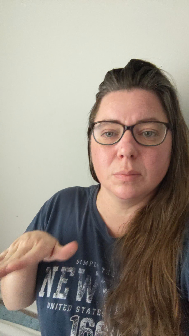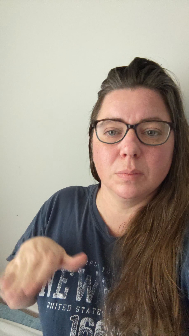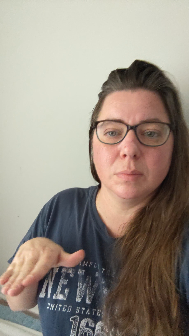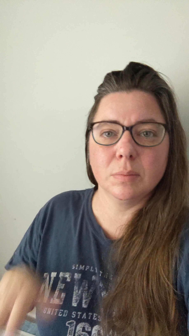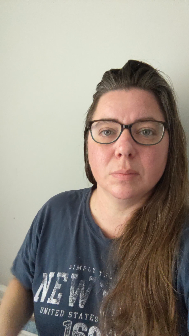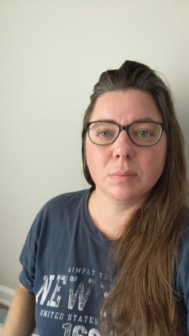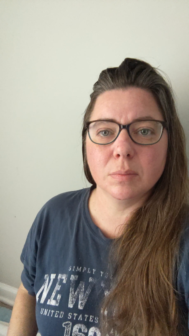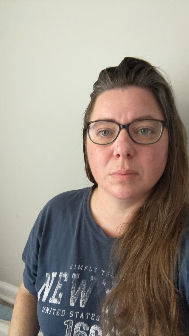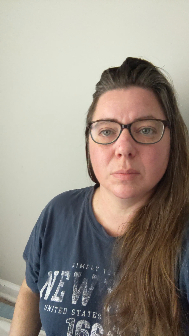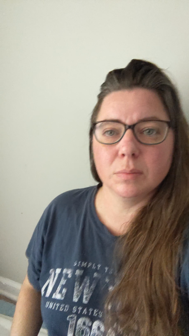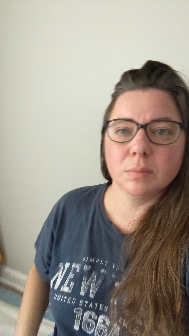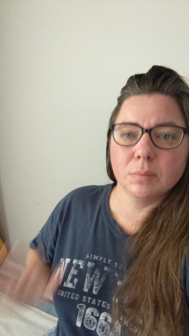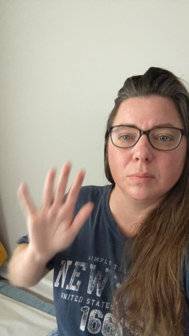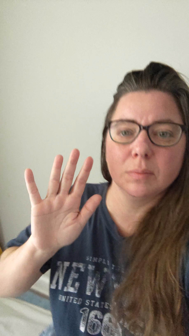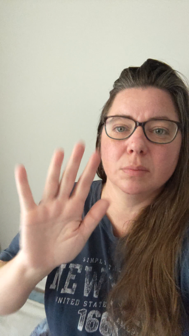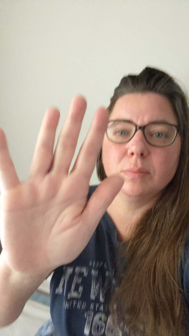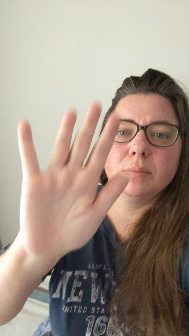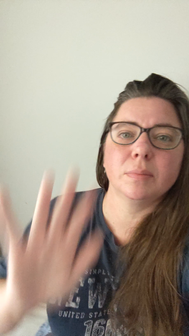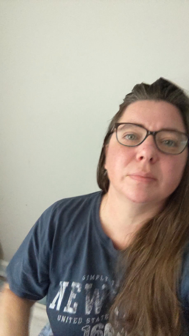give me five